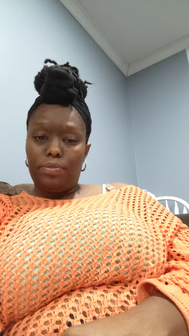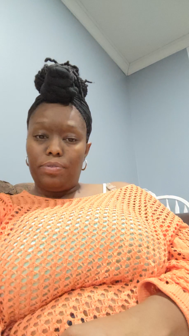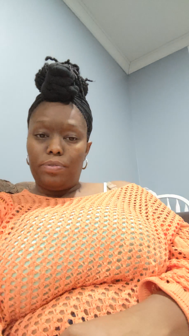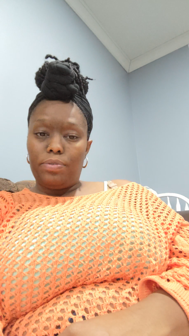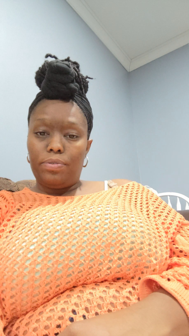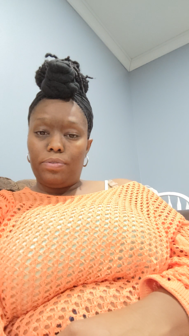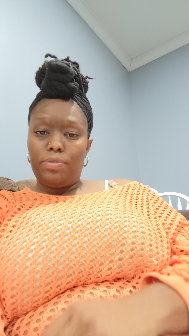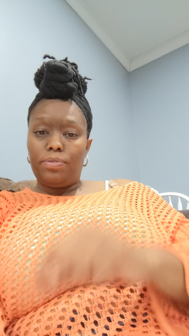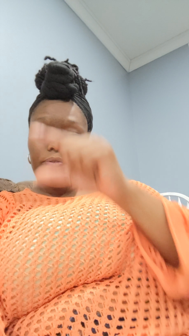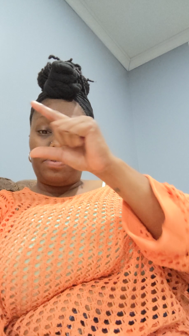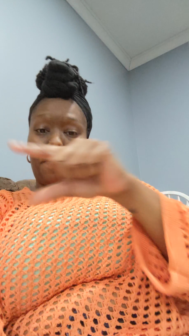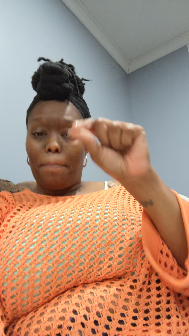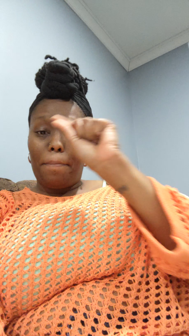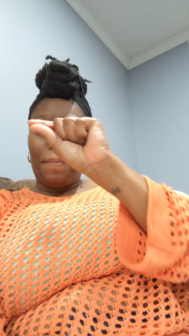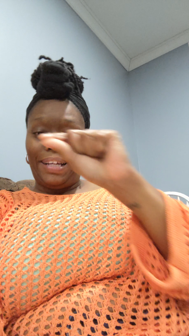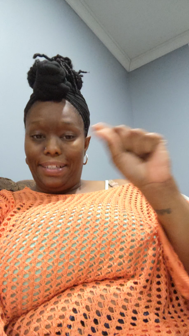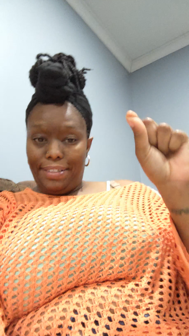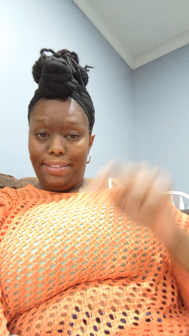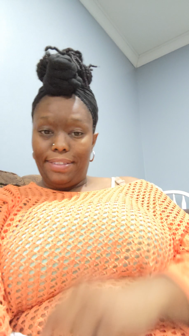peas